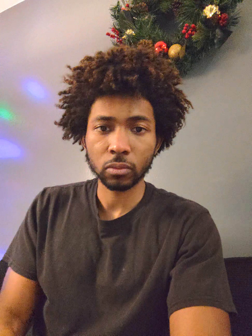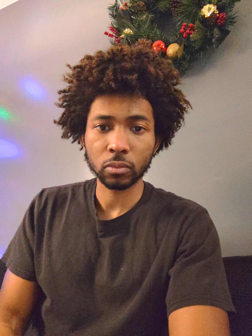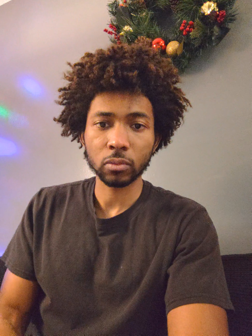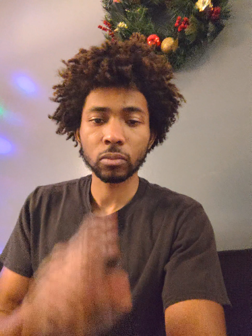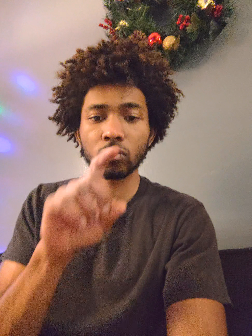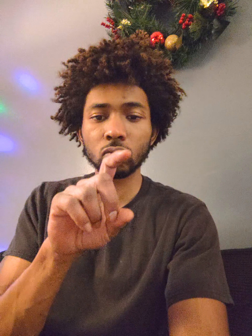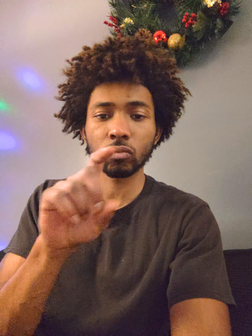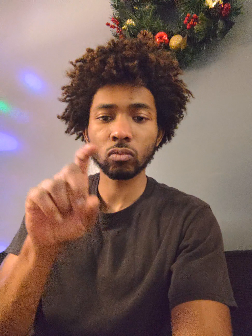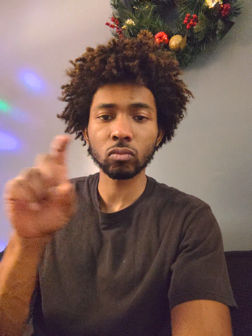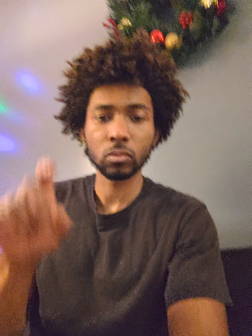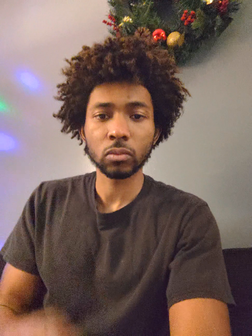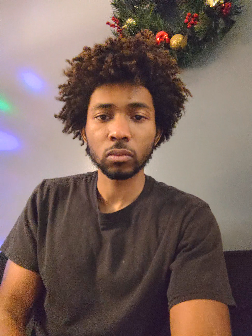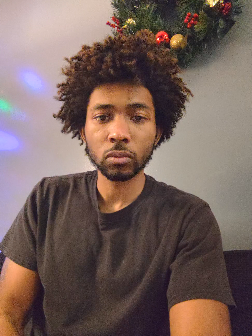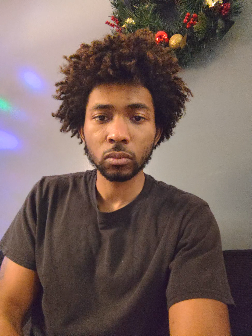closet